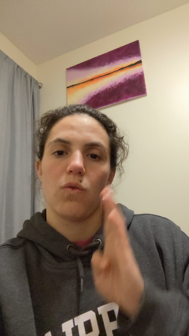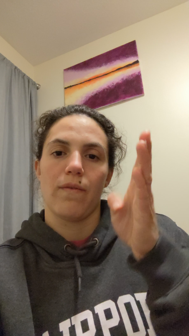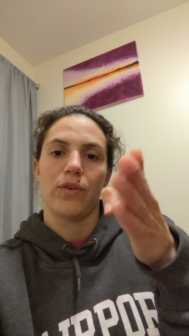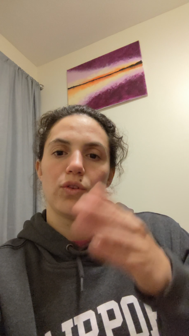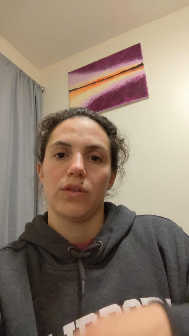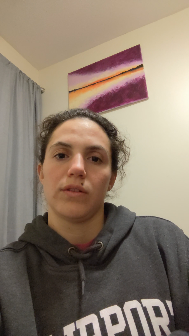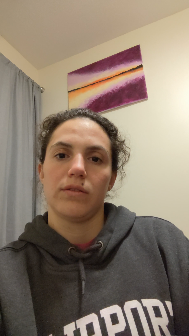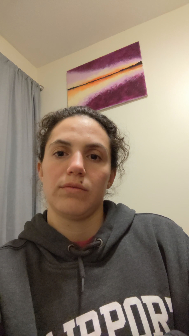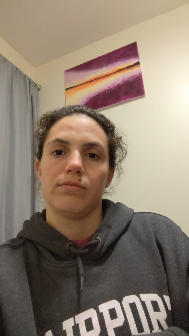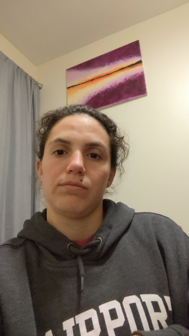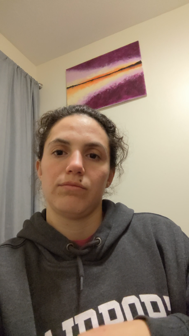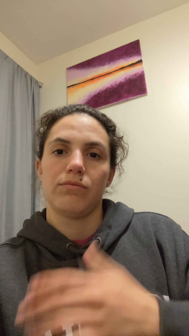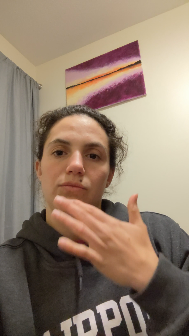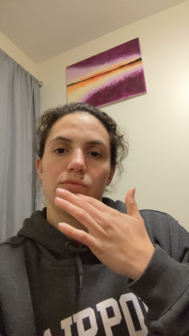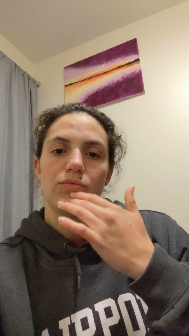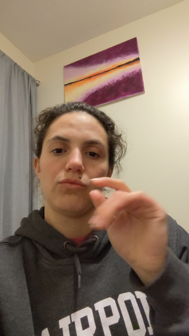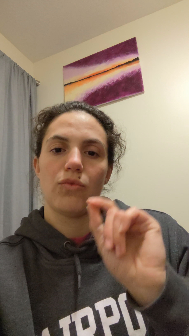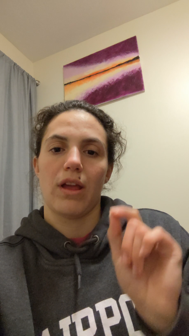crayon